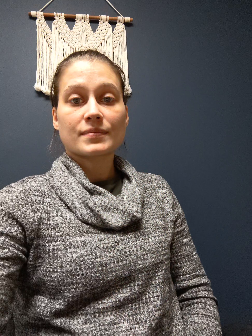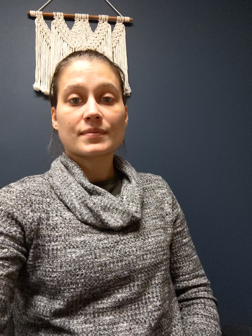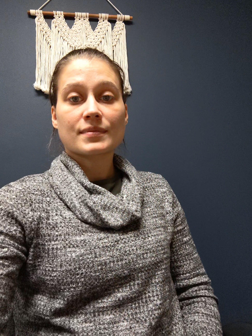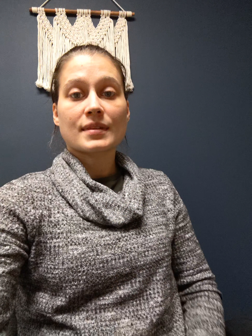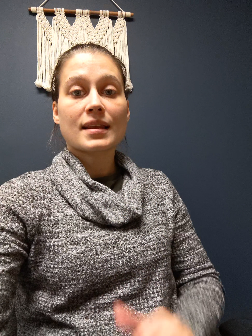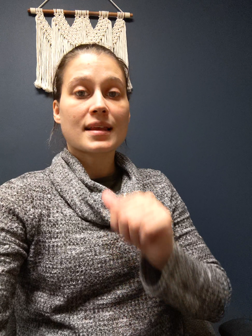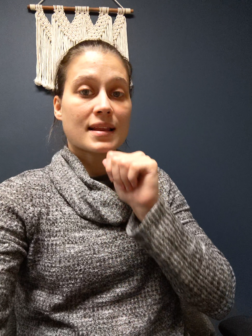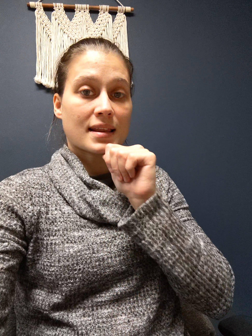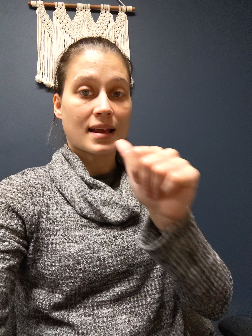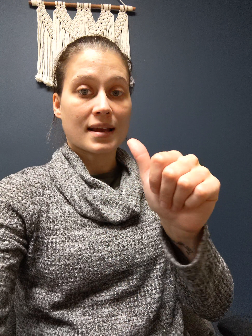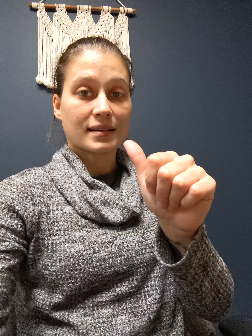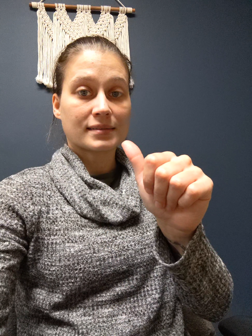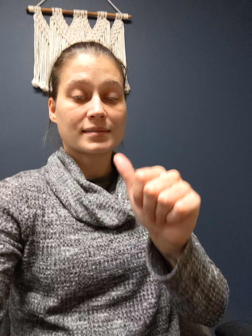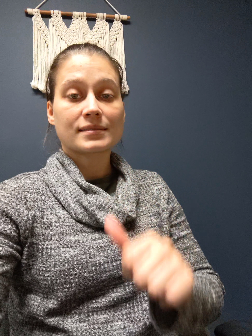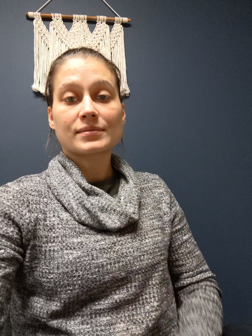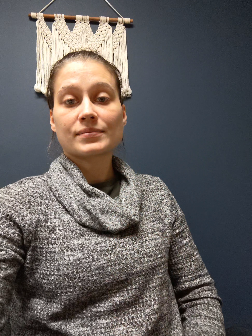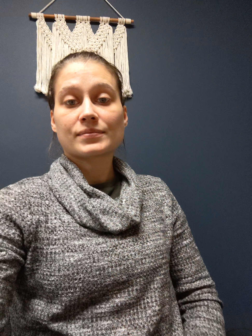not